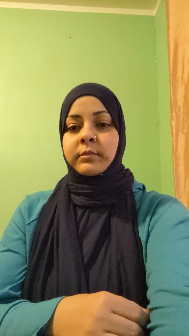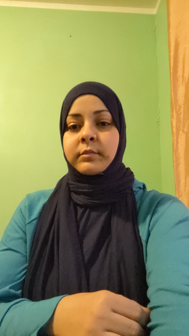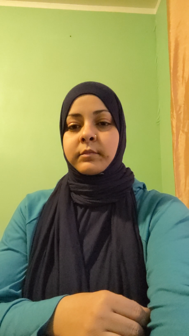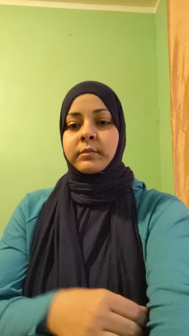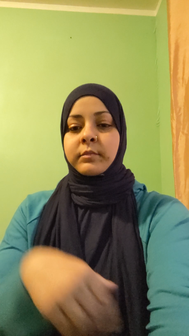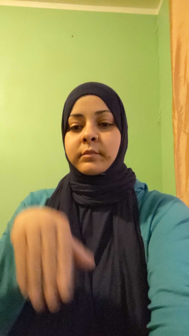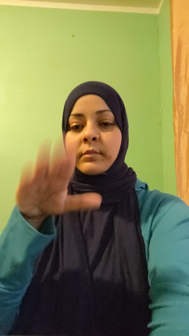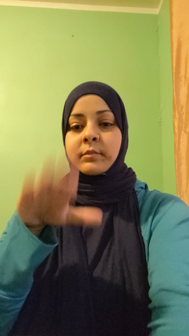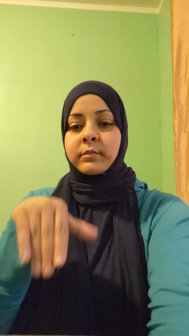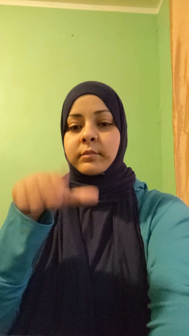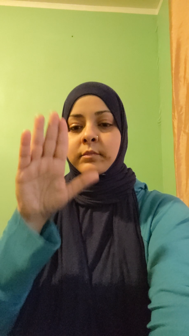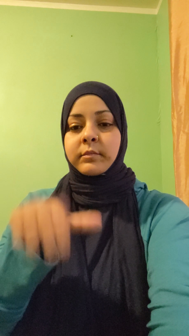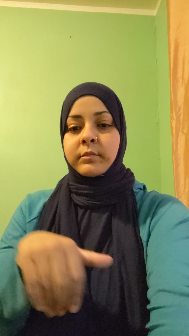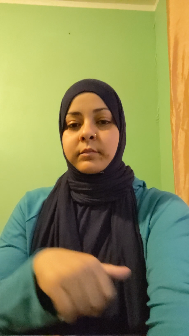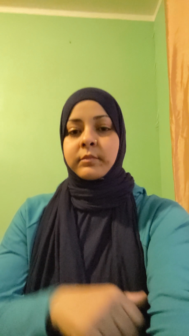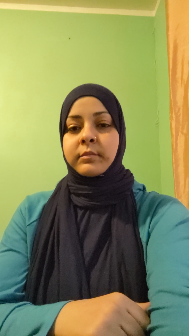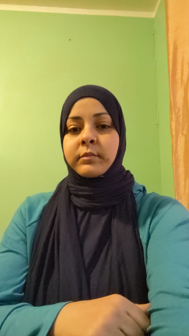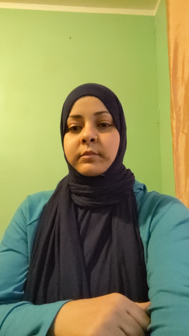paint